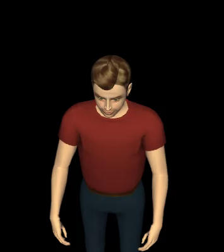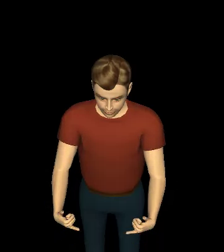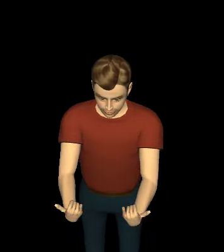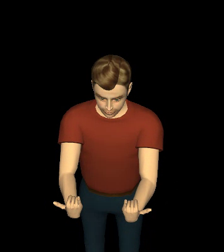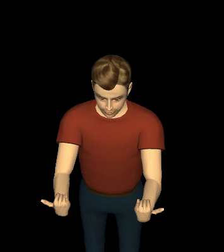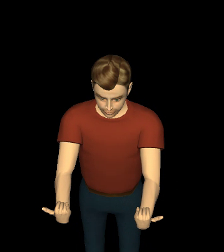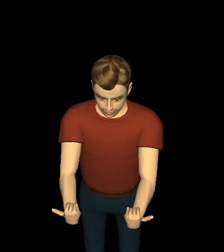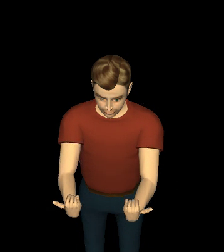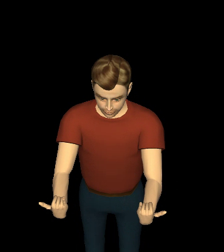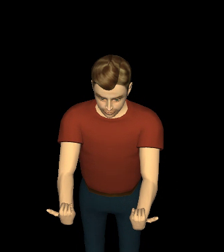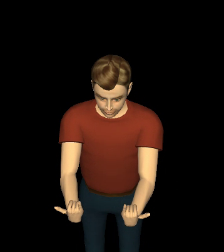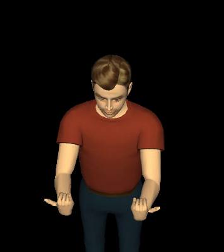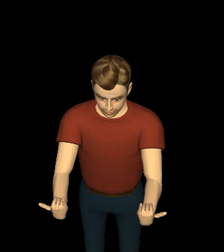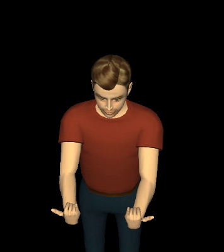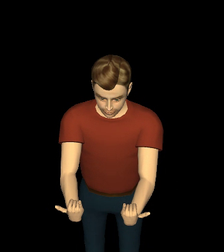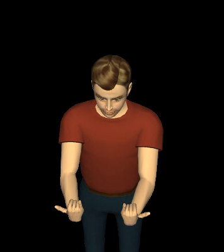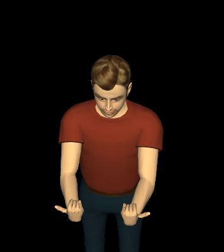يلعب